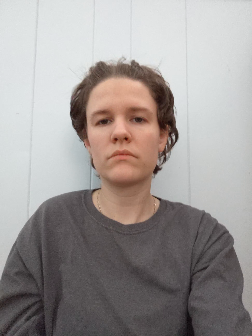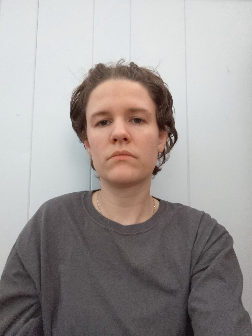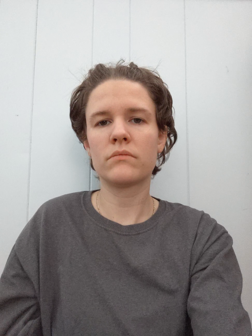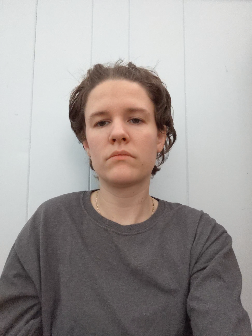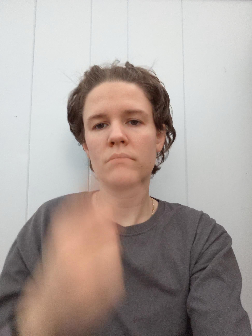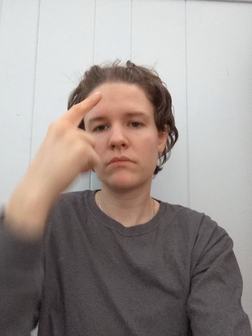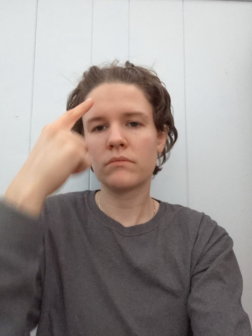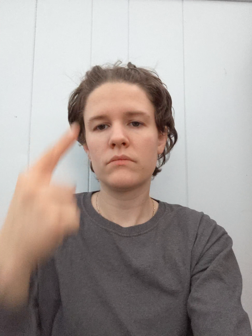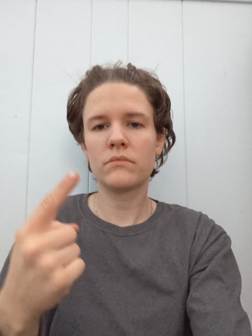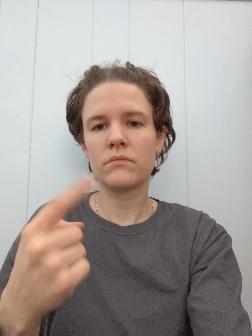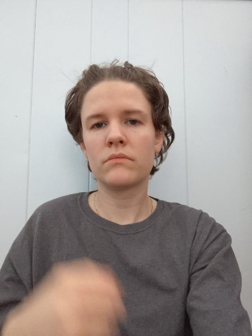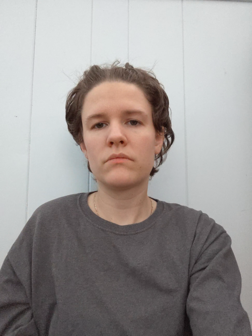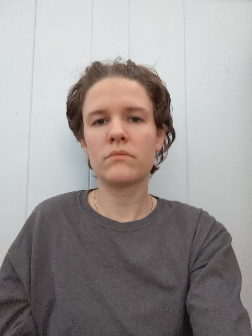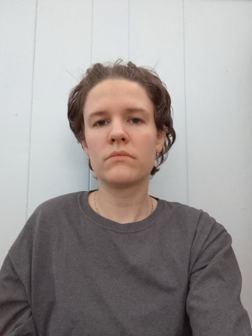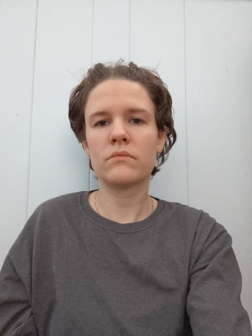penny